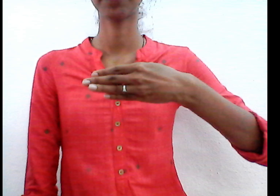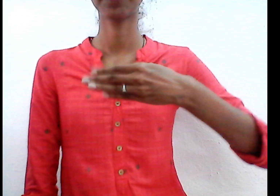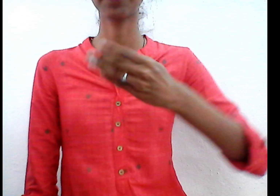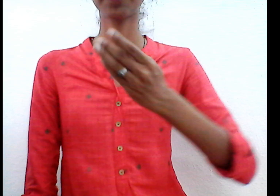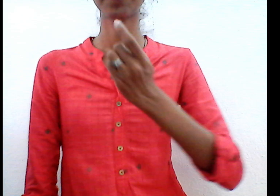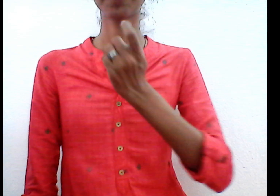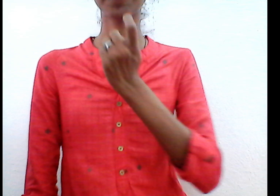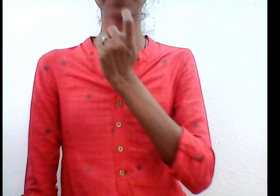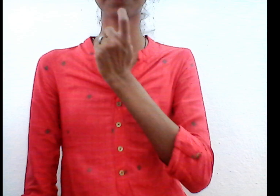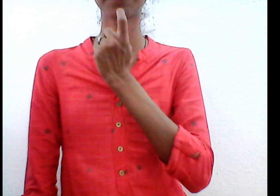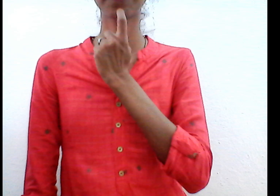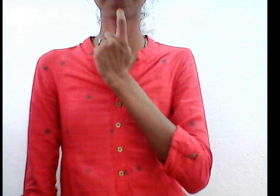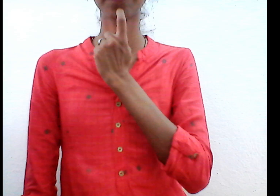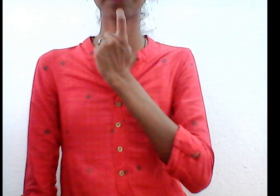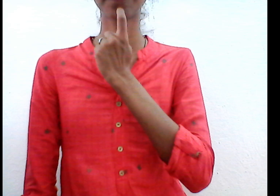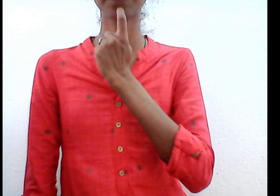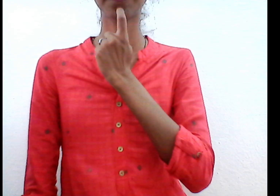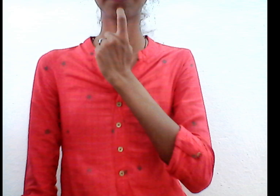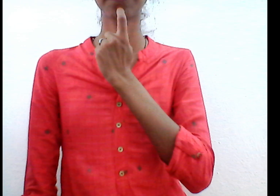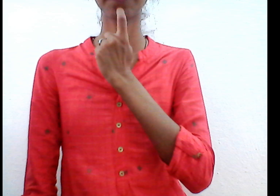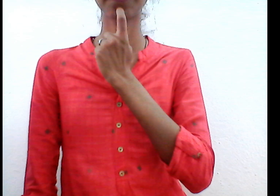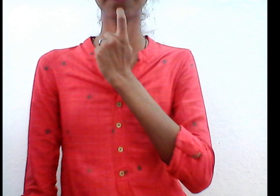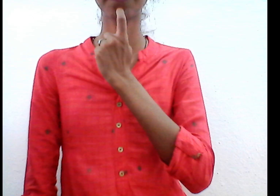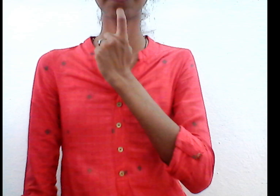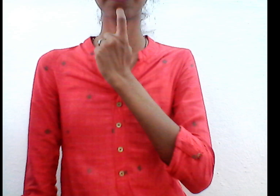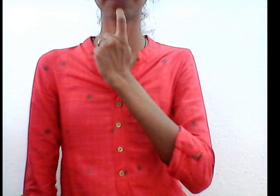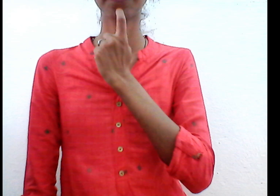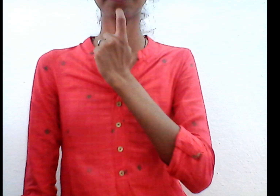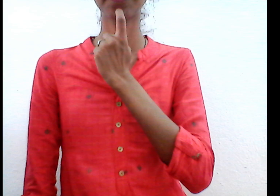അം